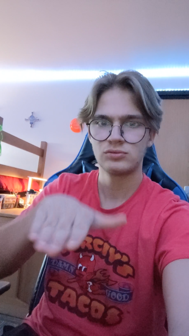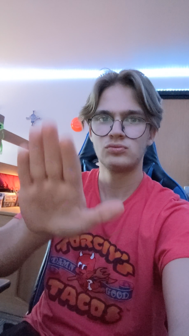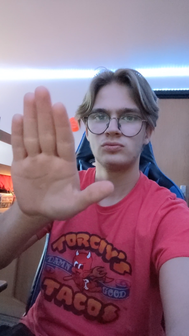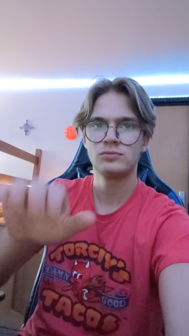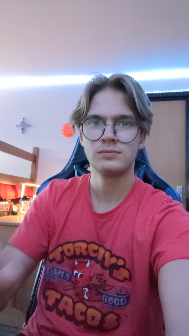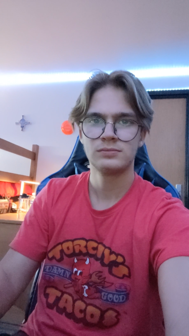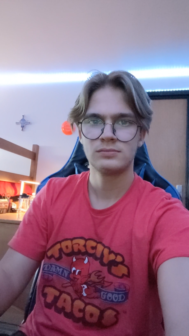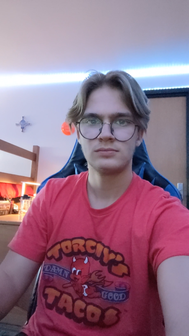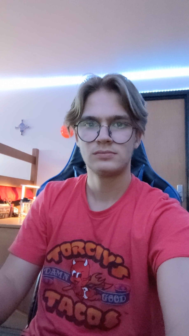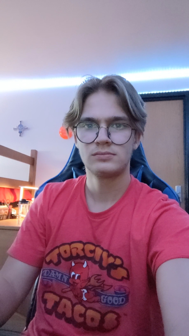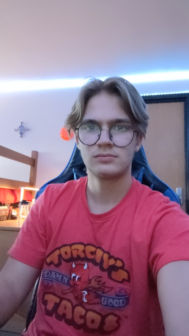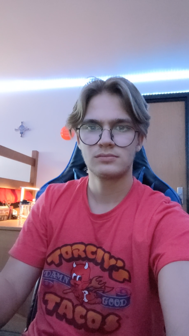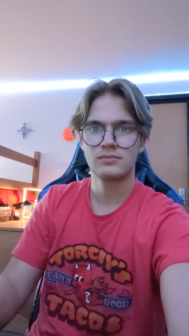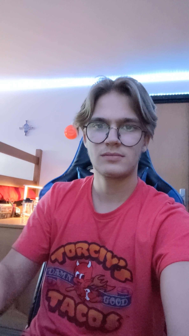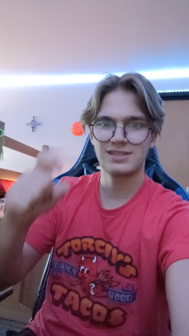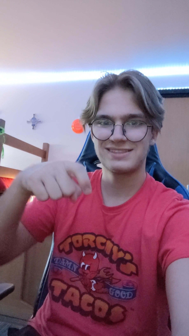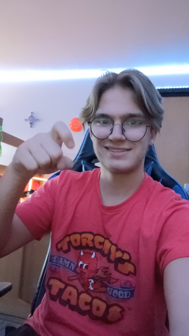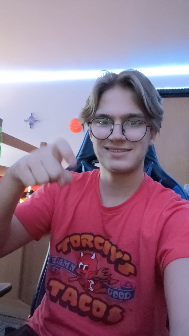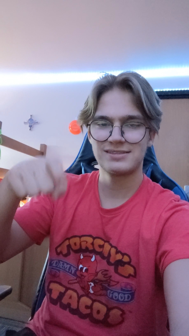need